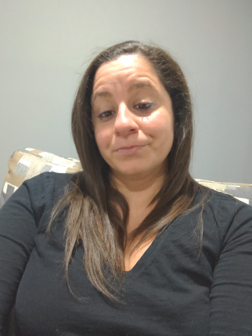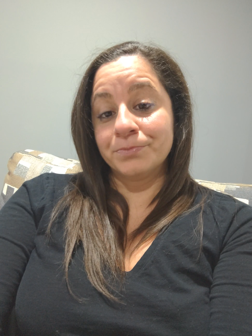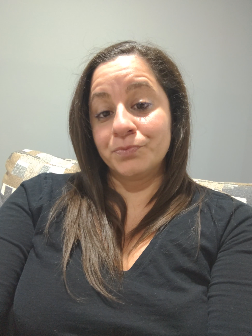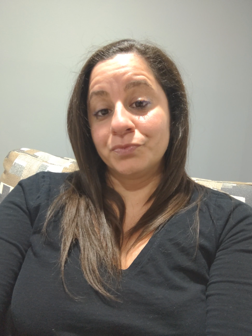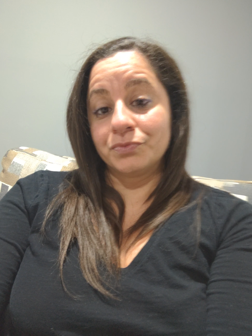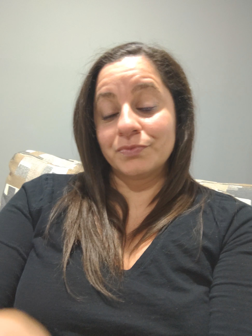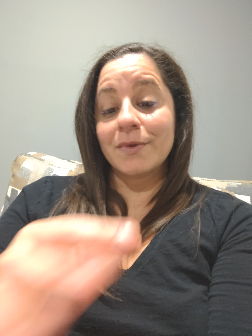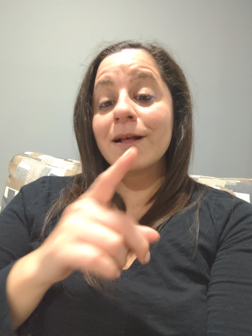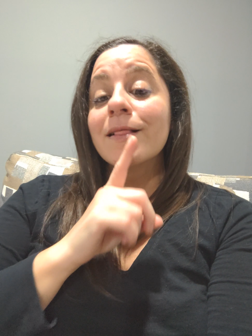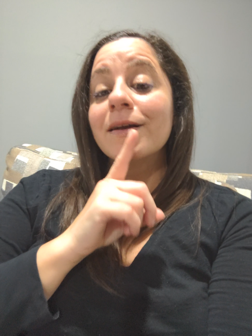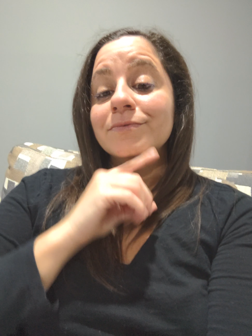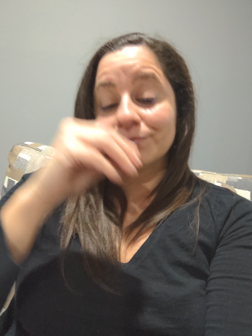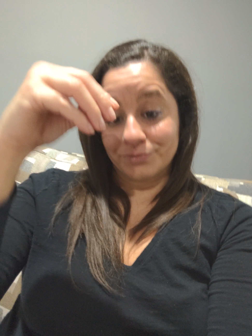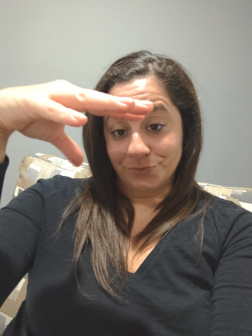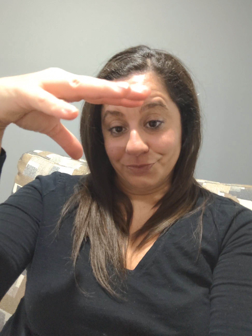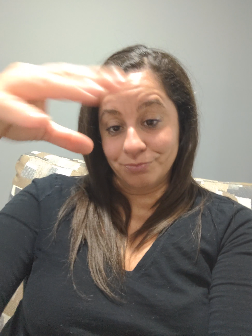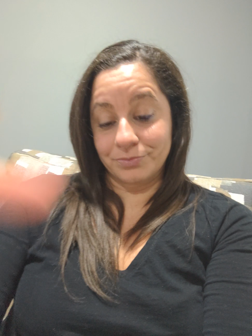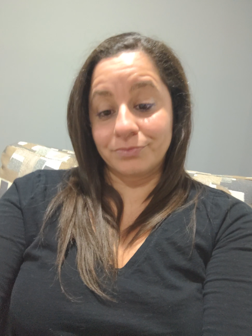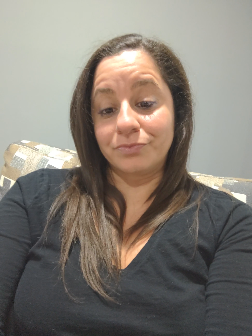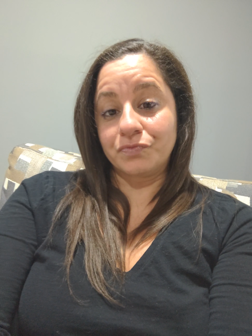lamp